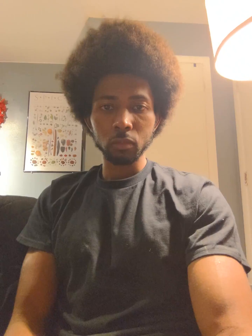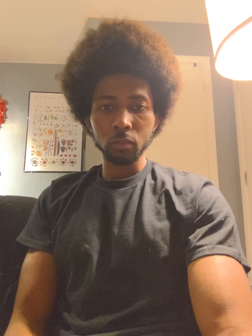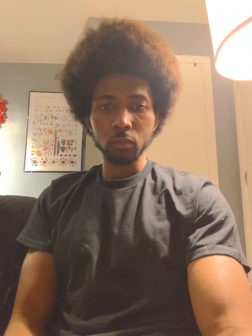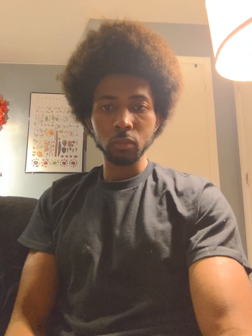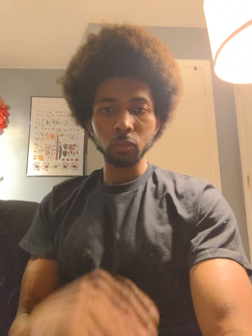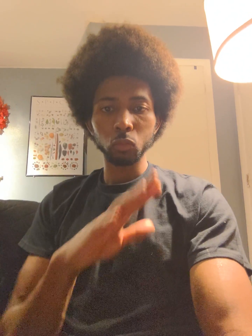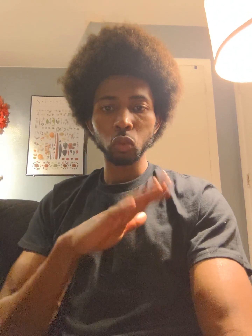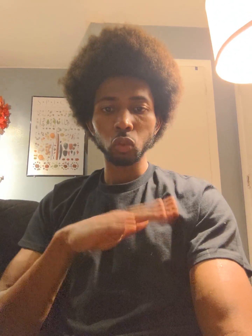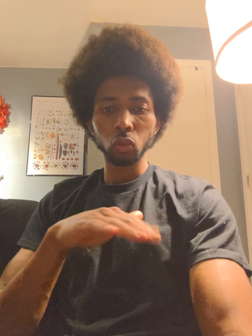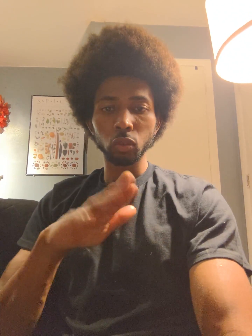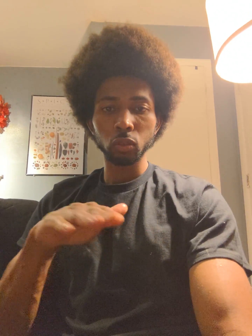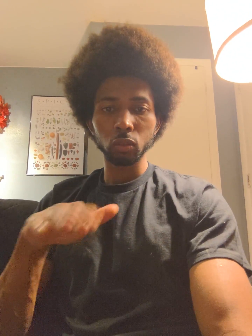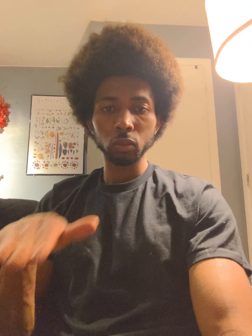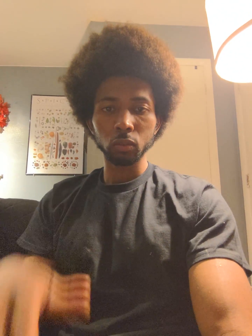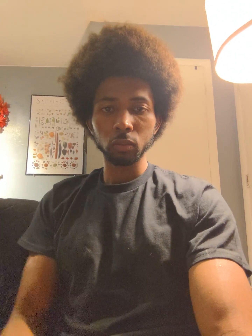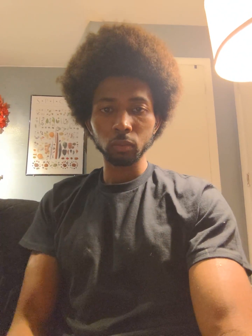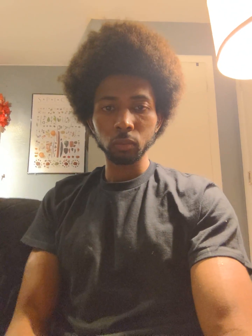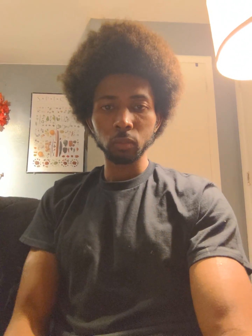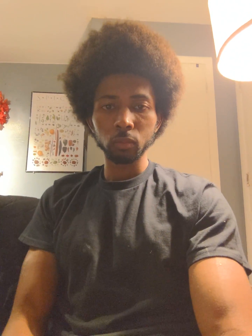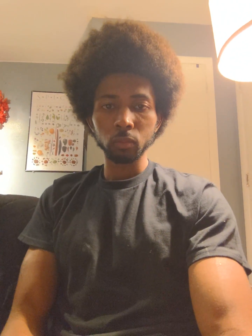children